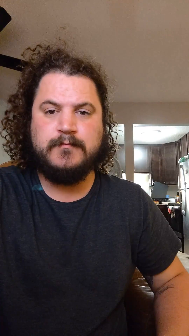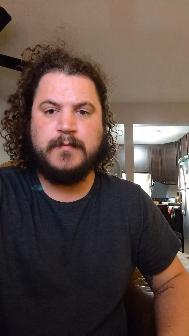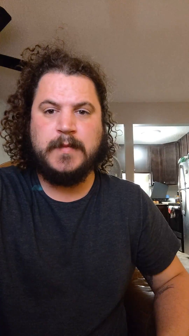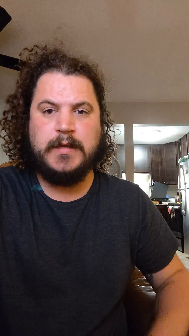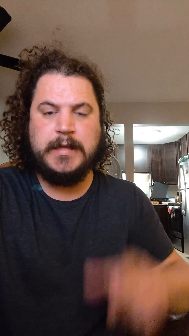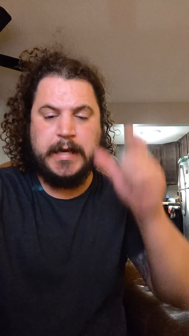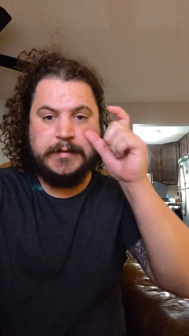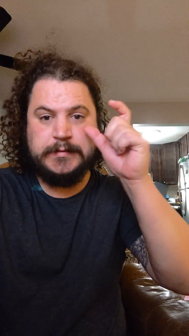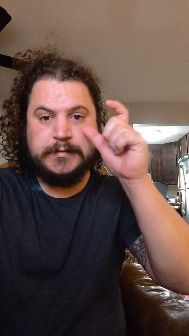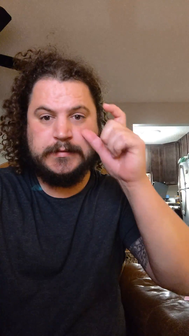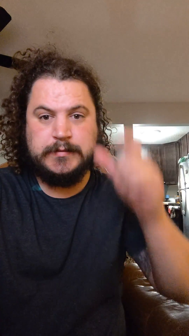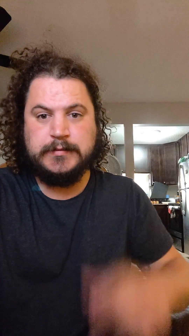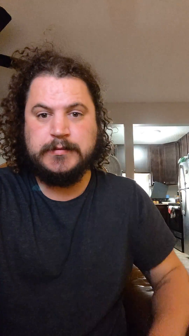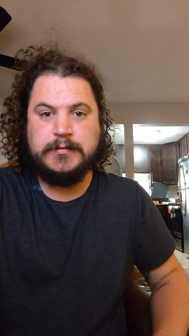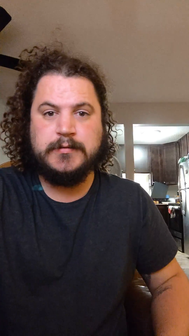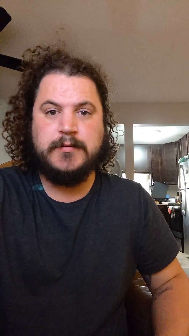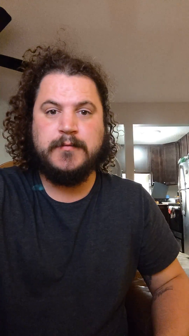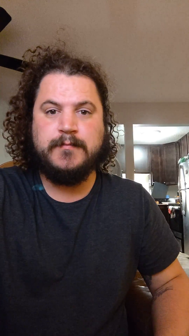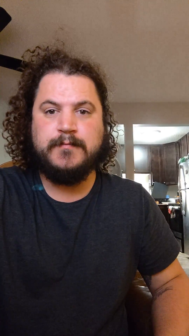glasses